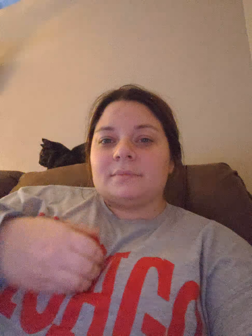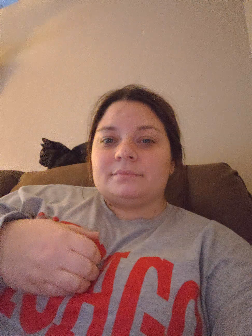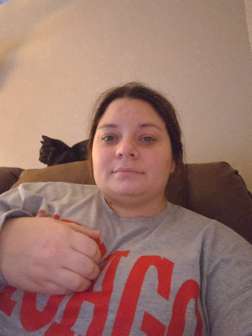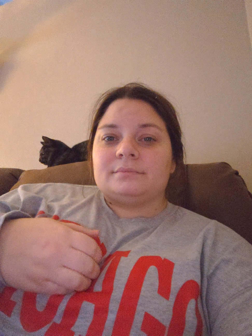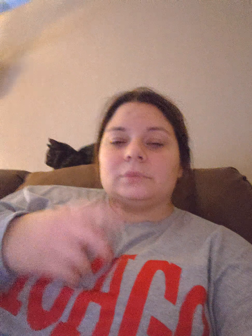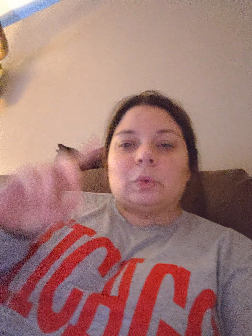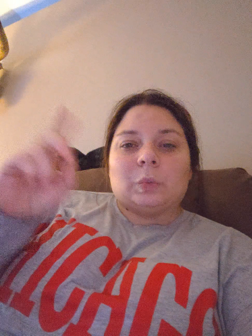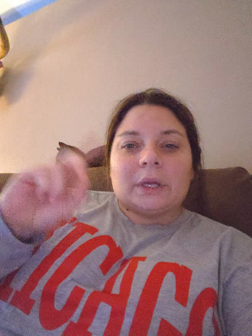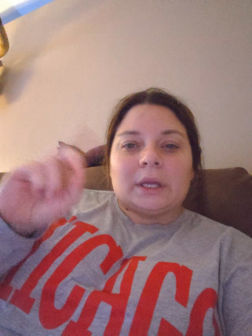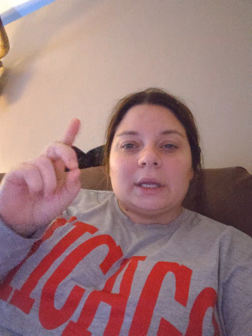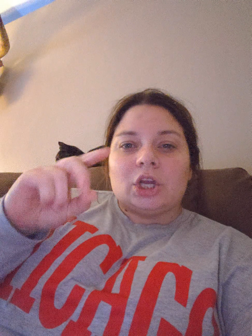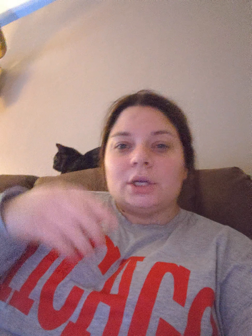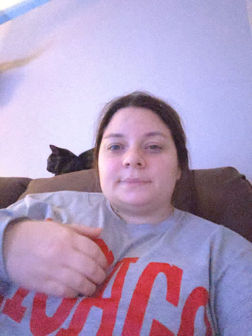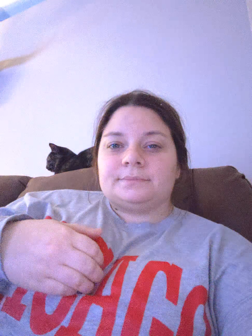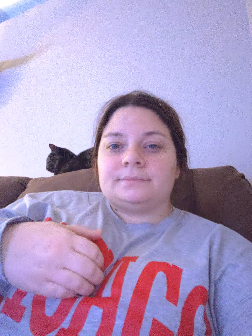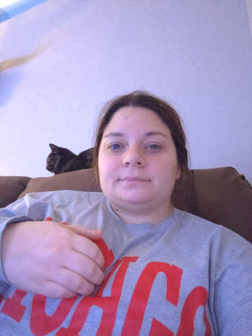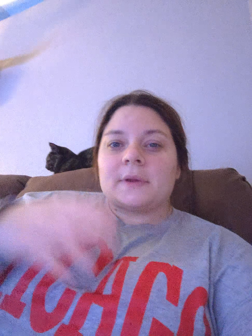where